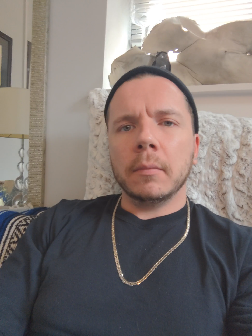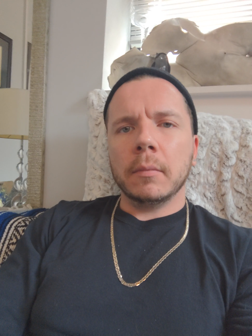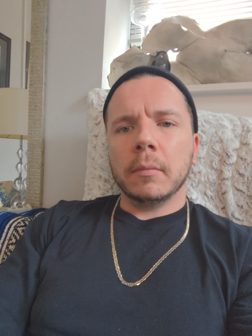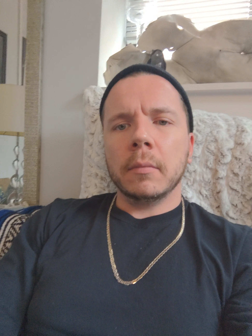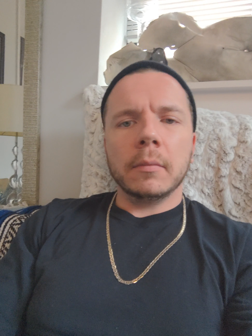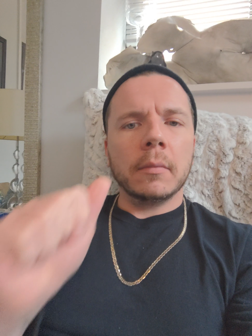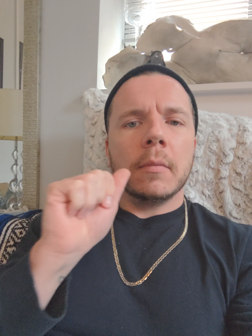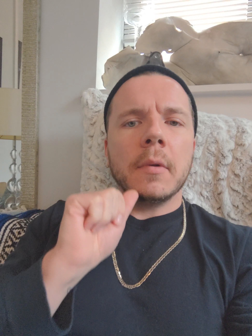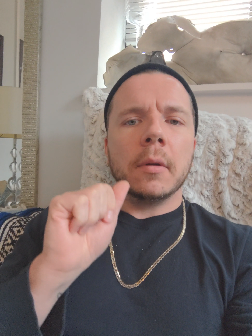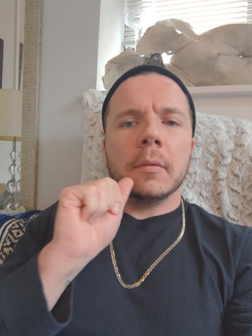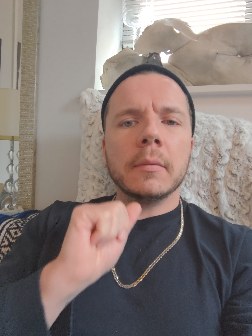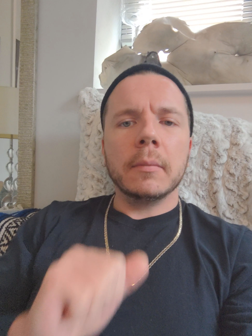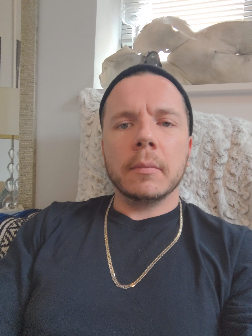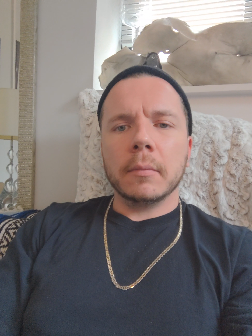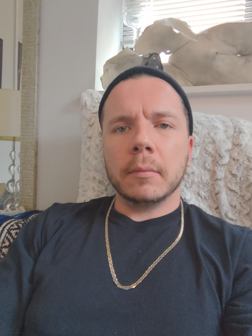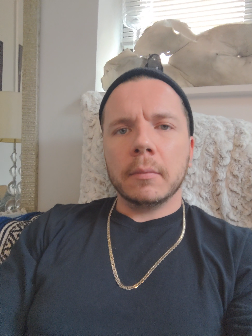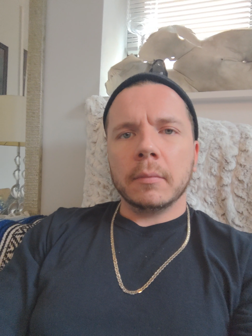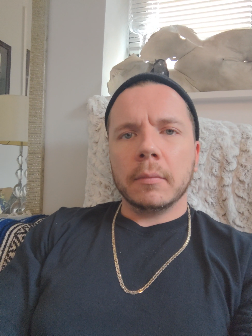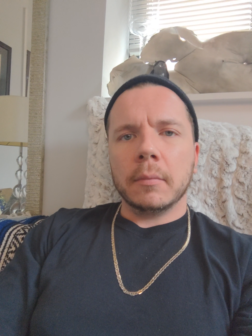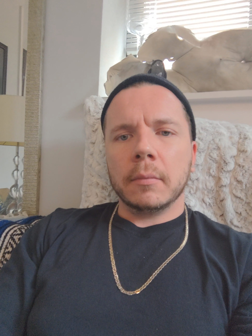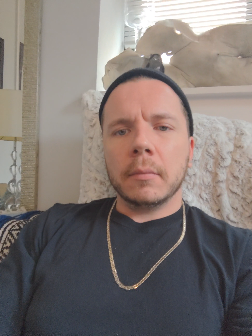aunt